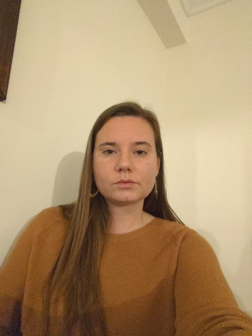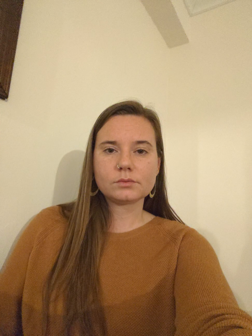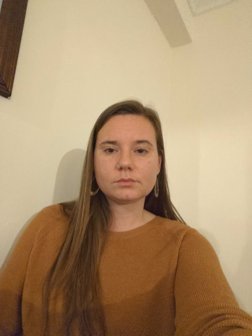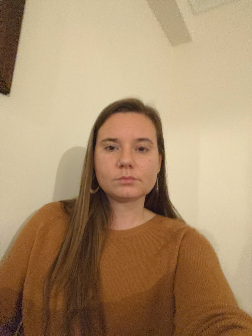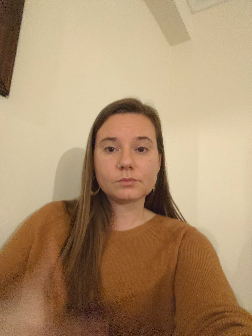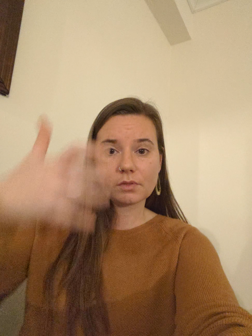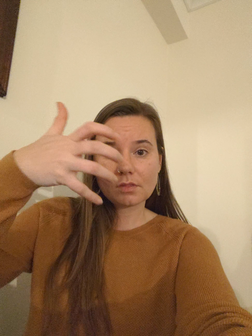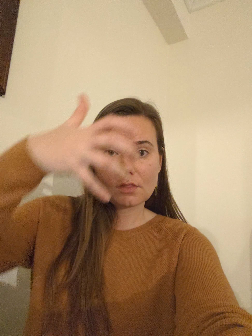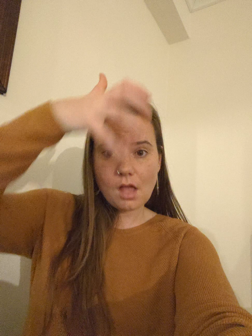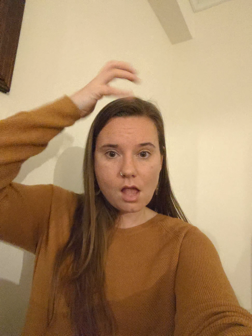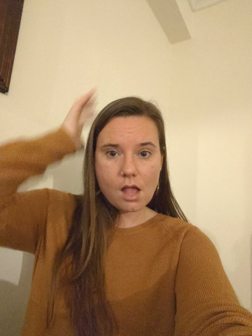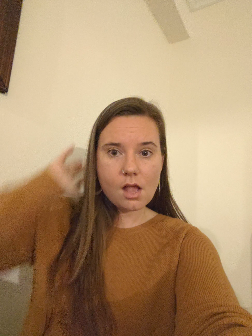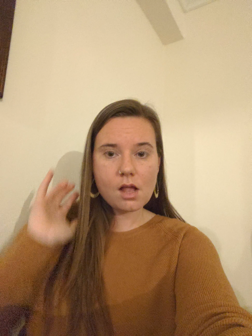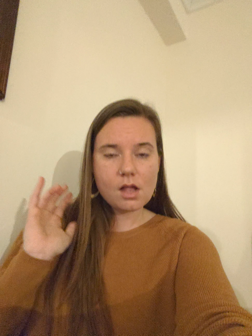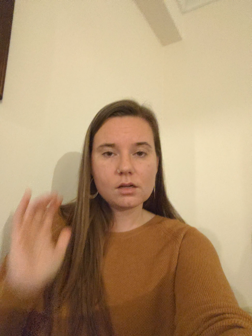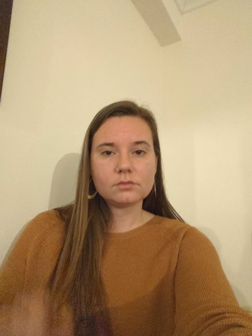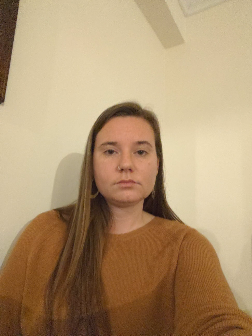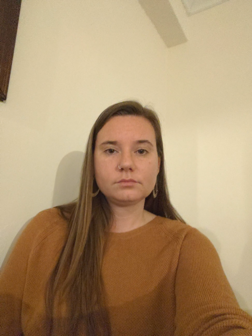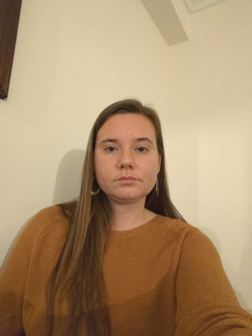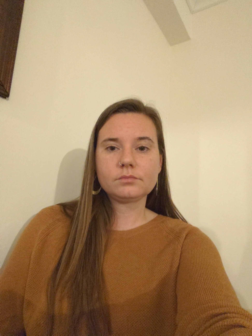lion